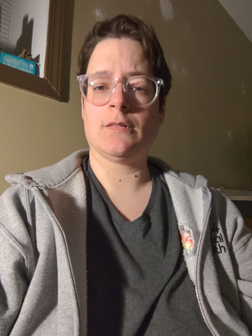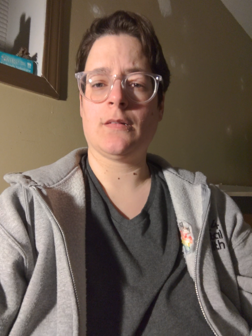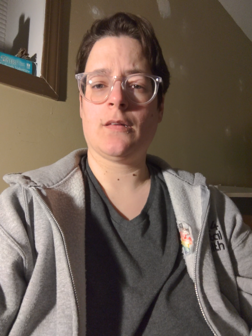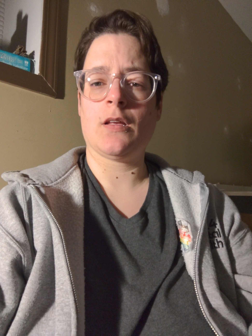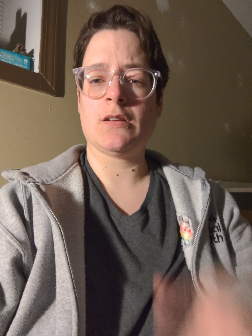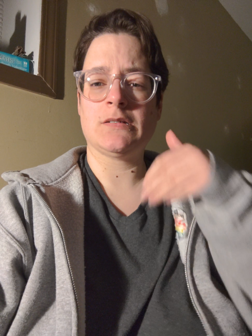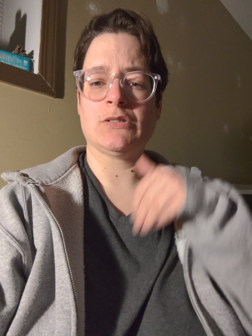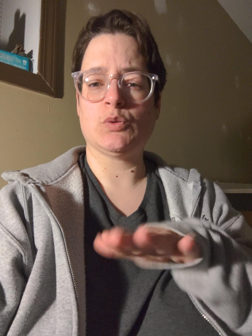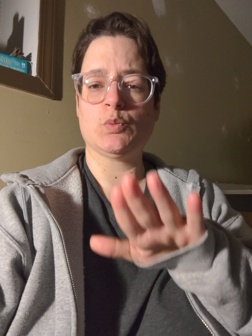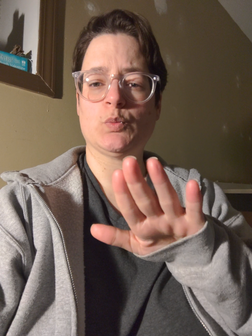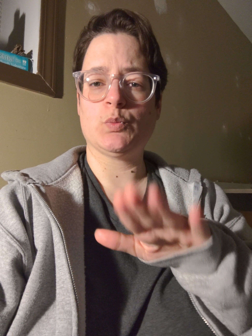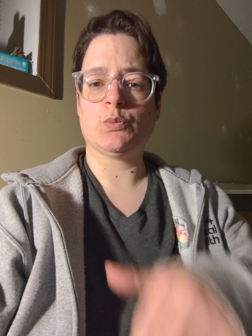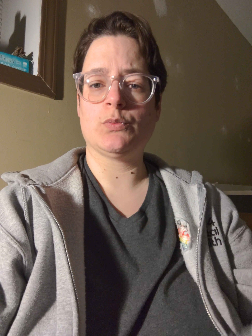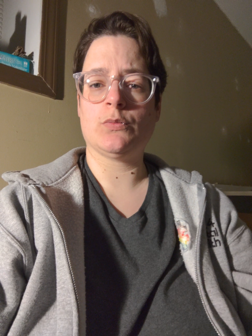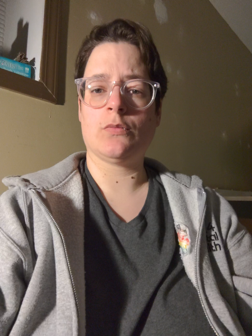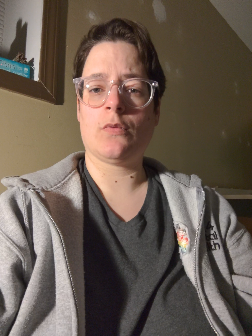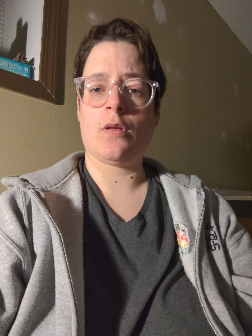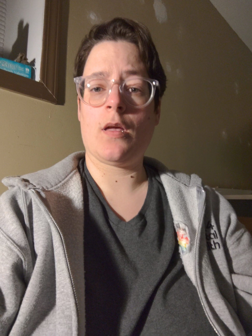into